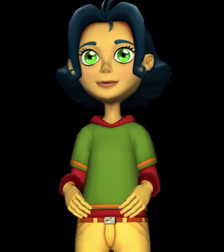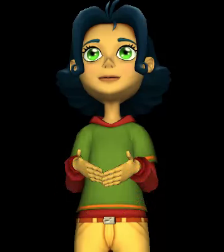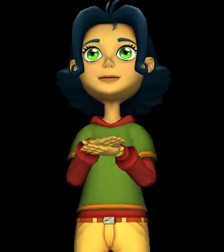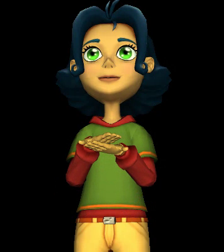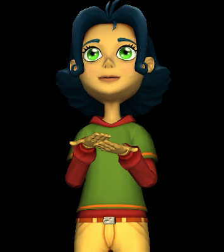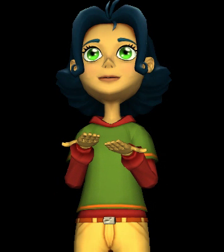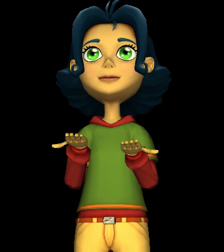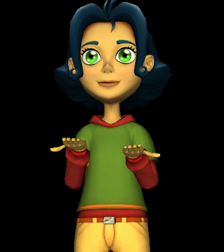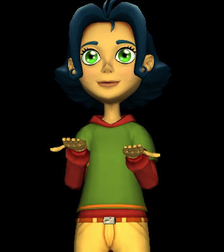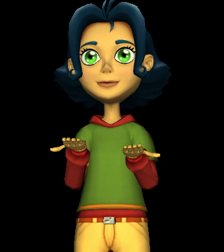بسيط